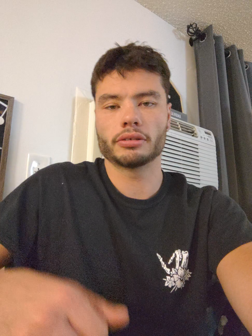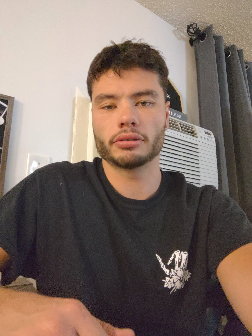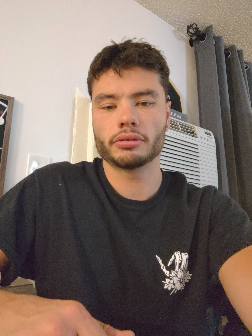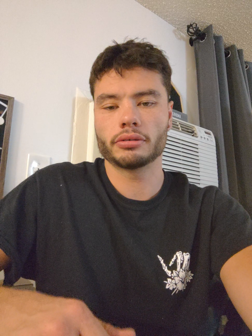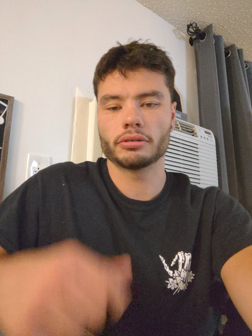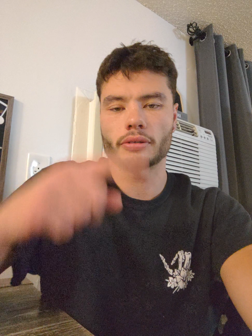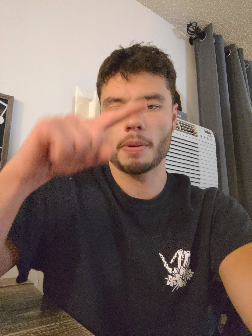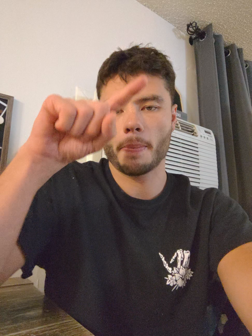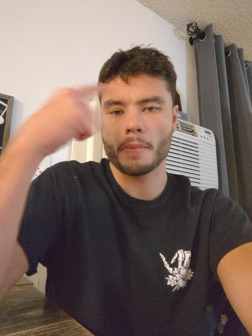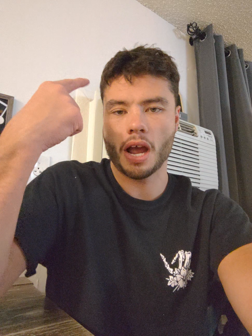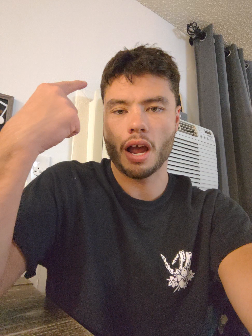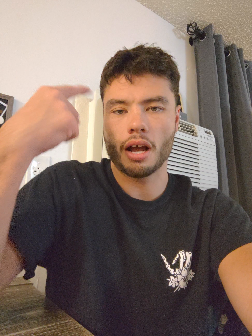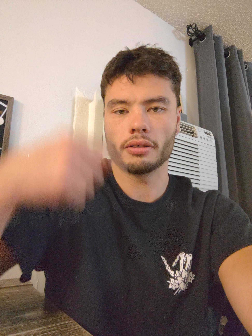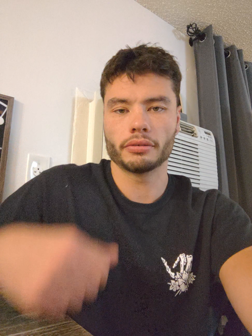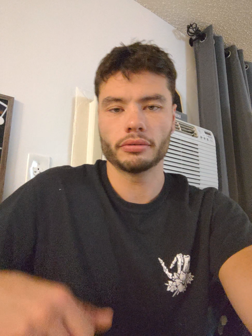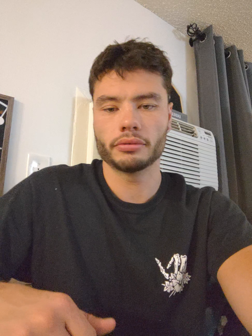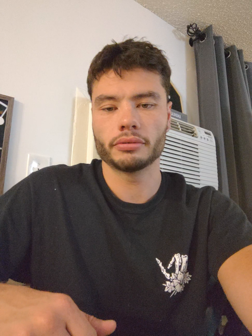black